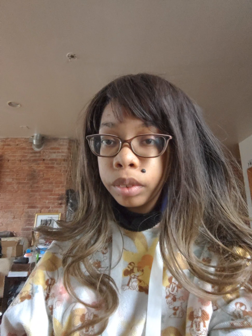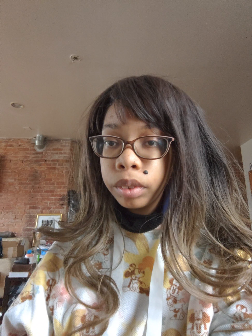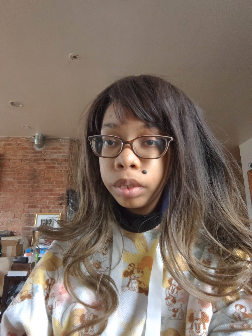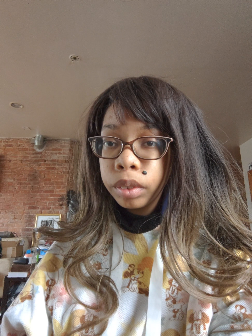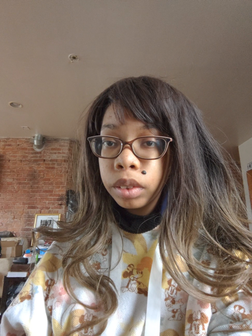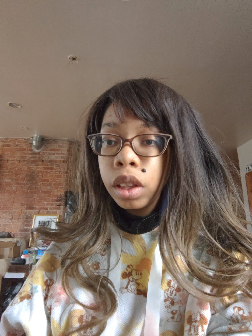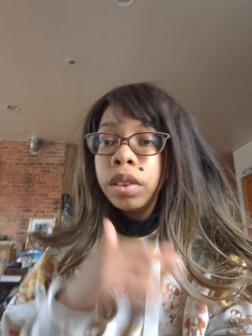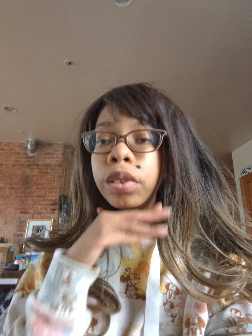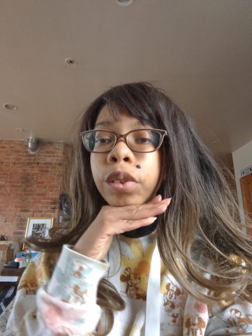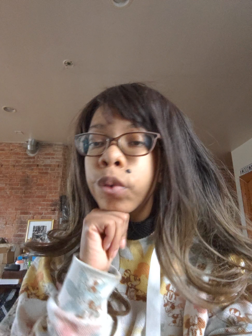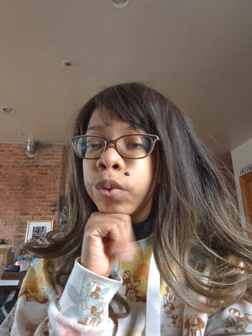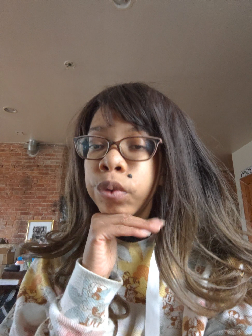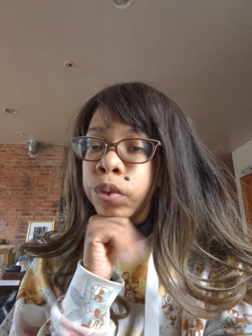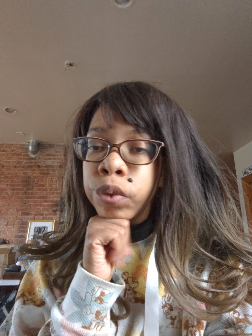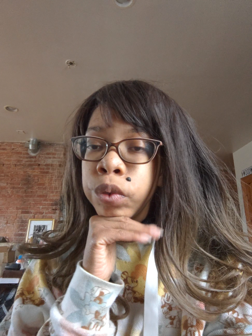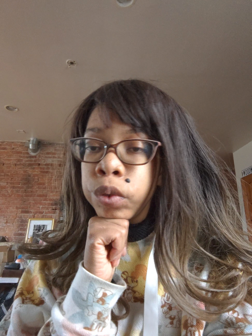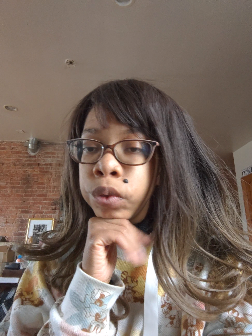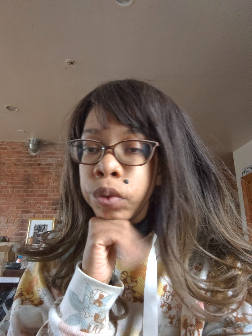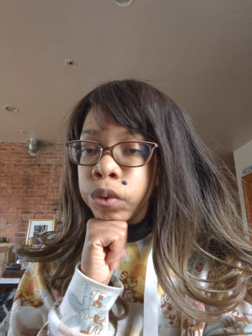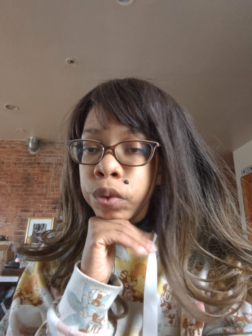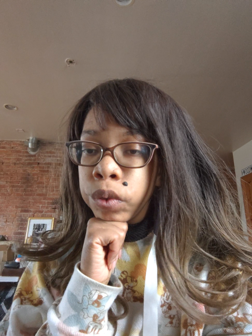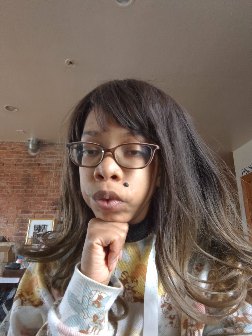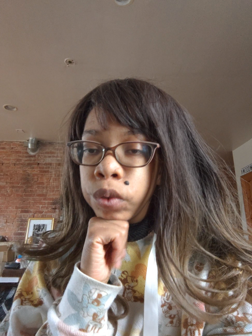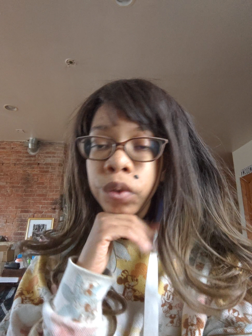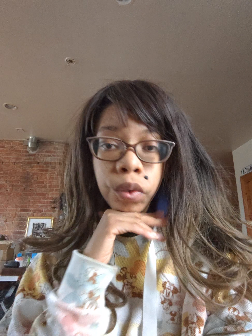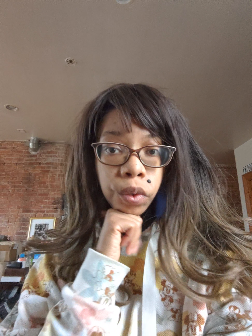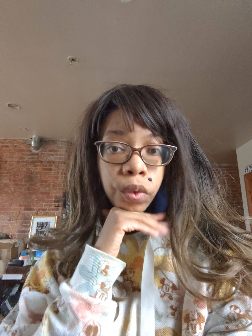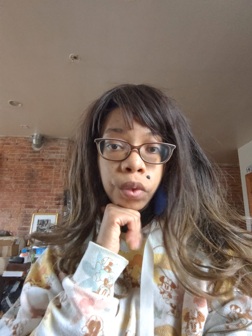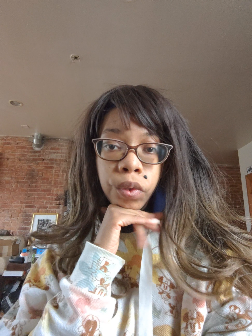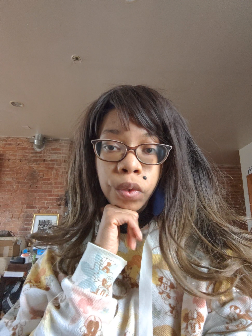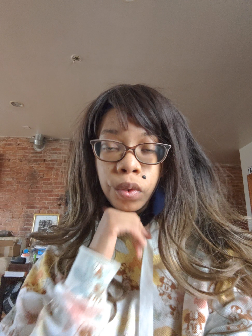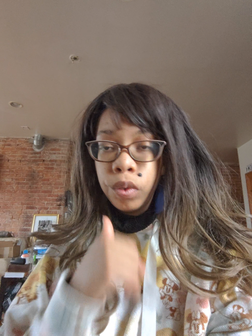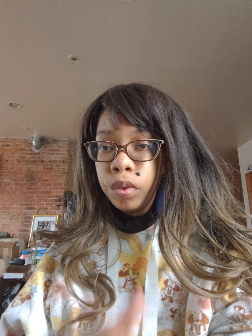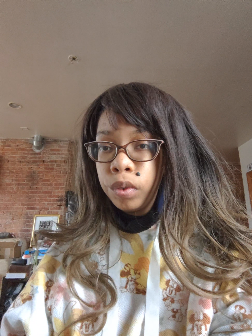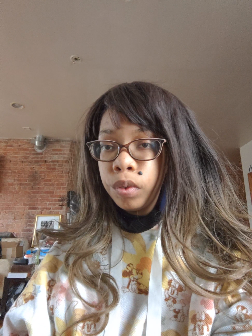pig